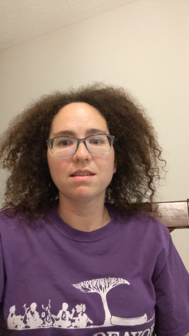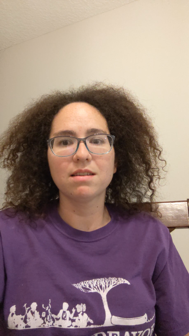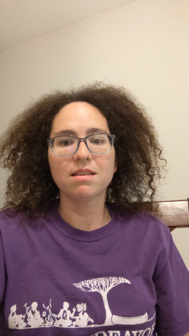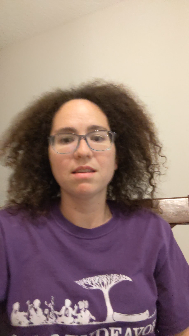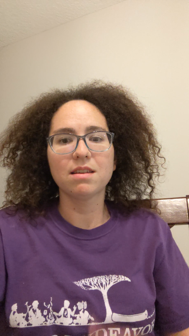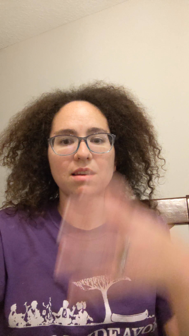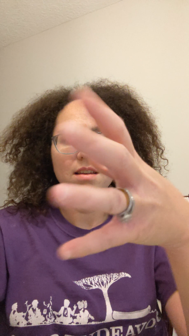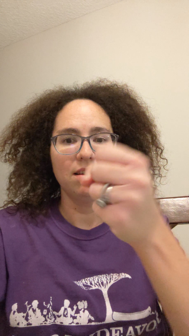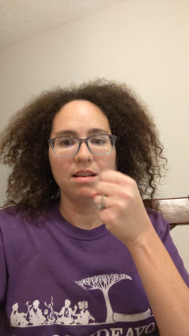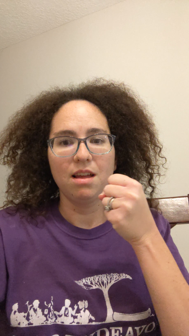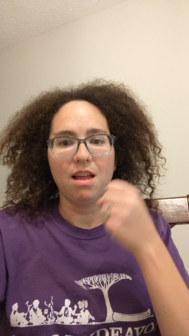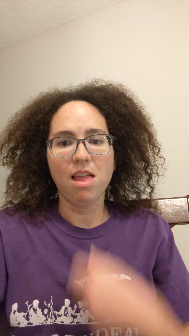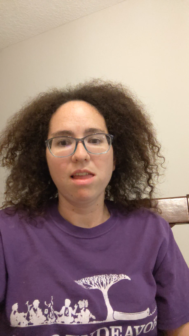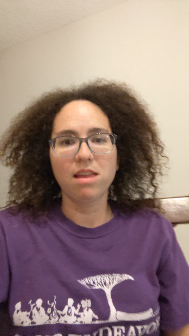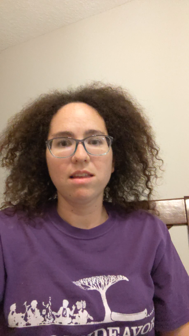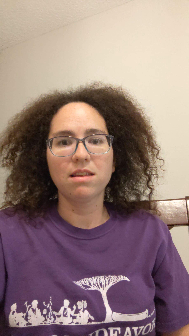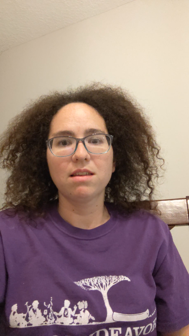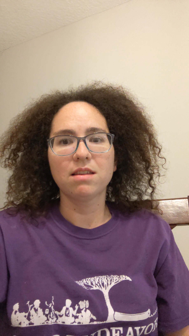get